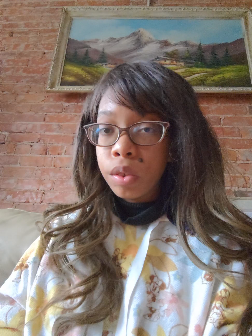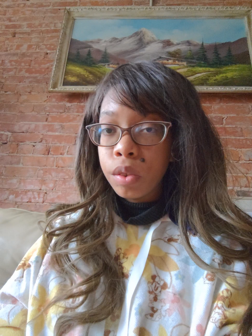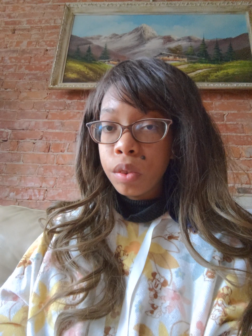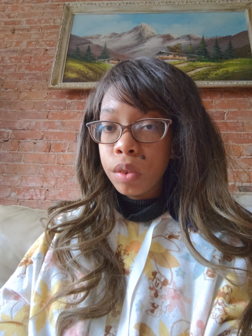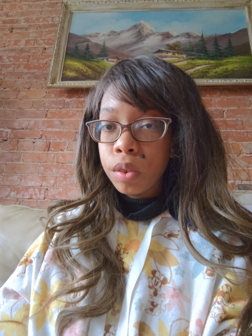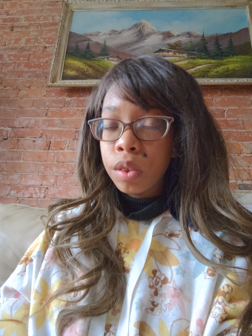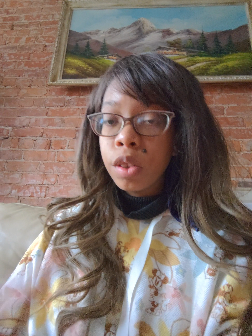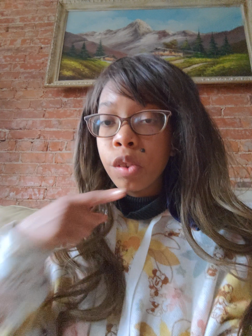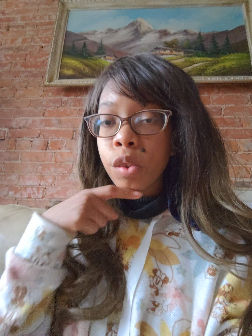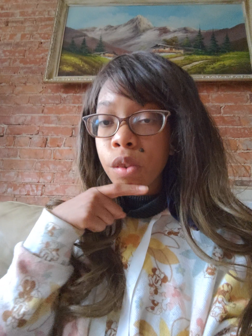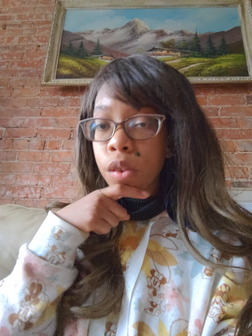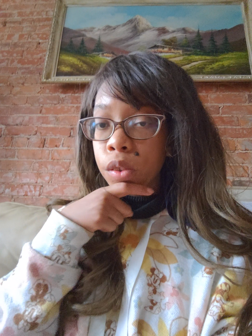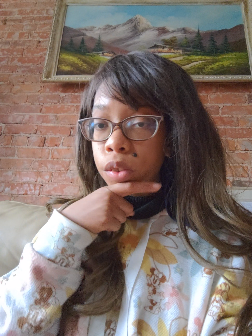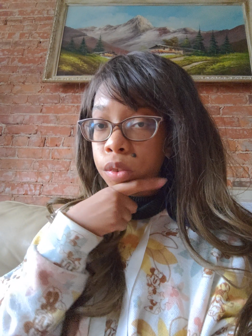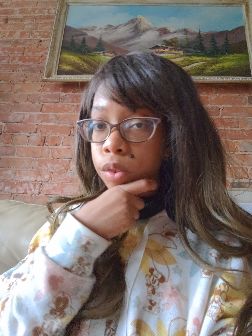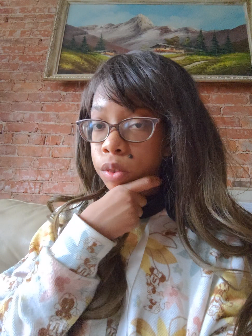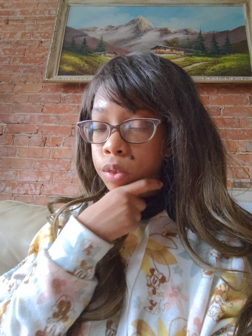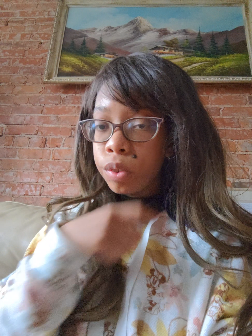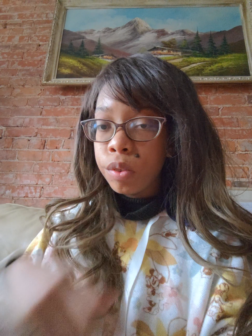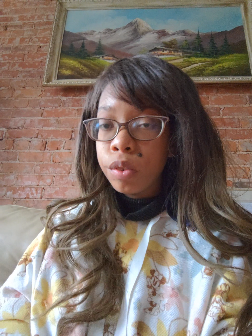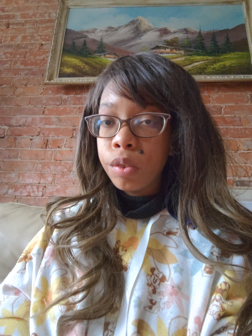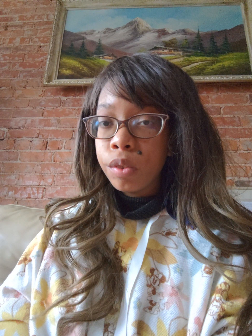cereal